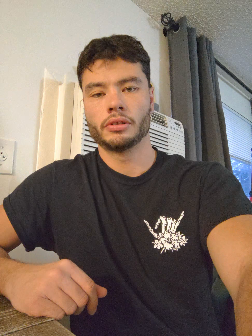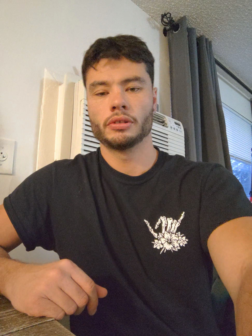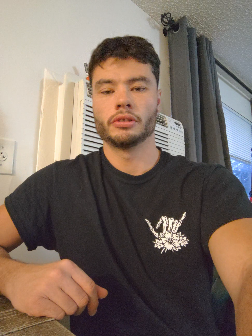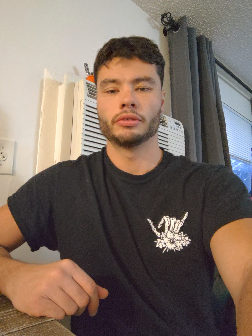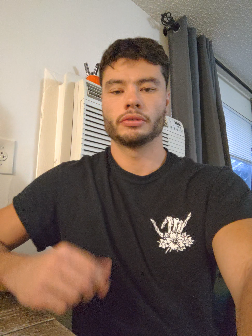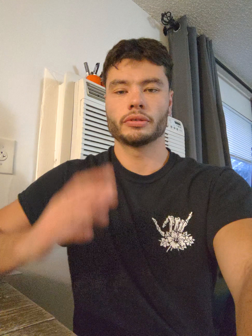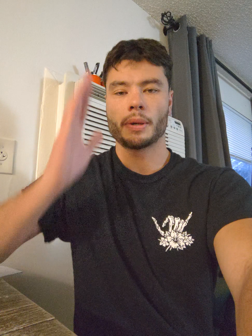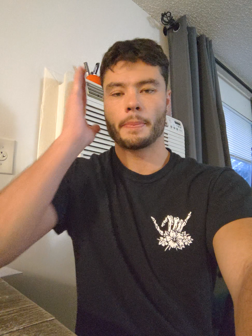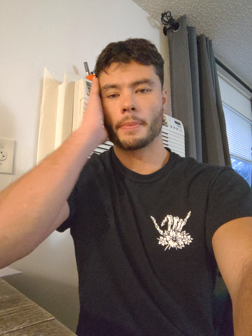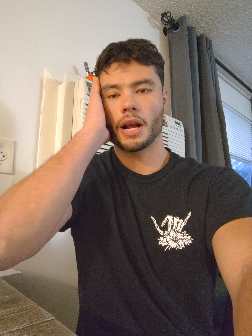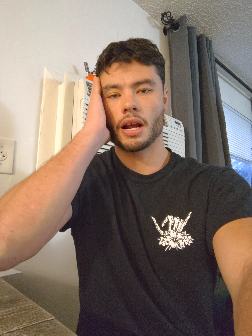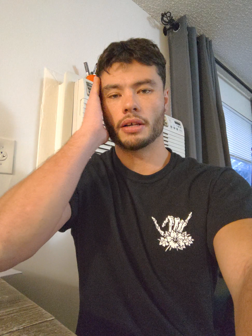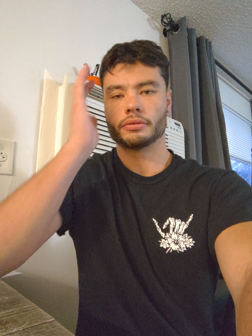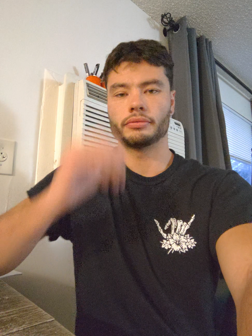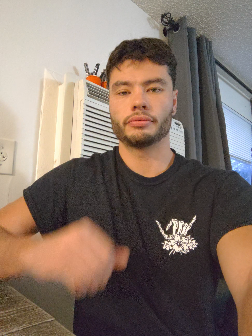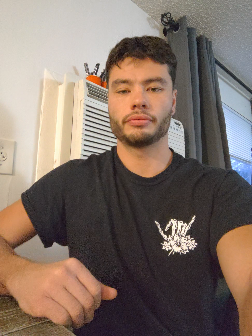bed